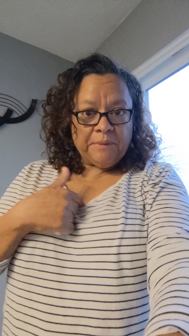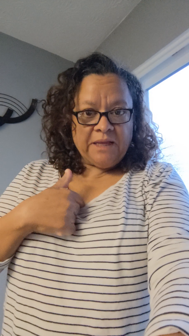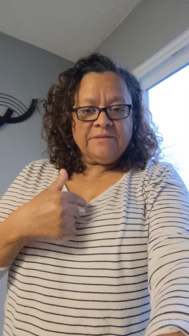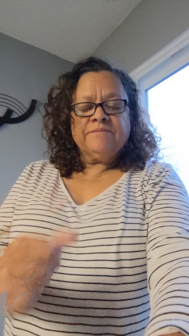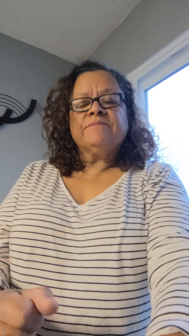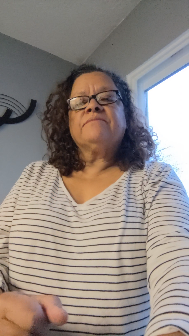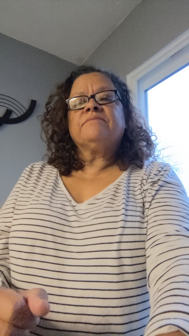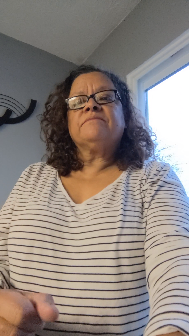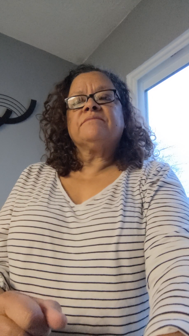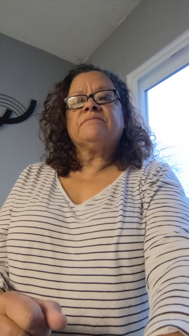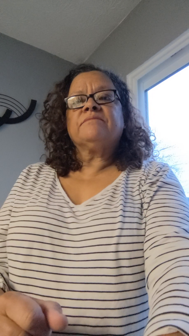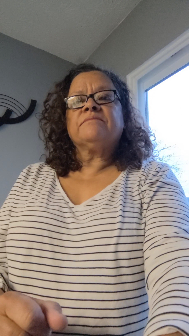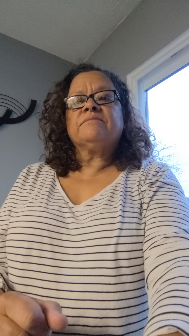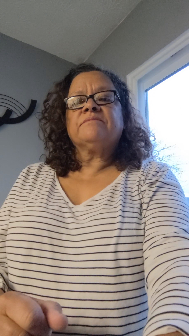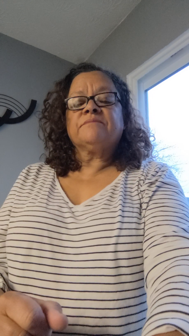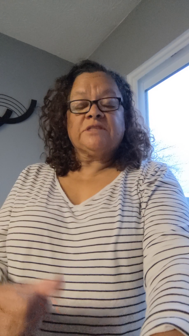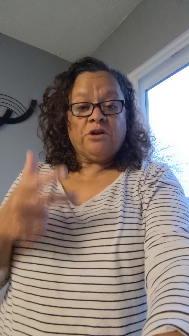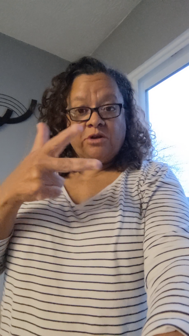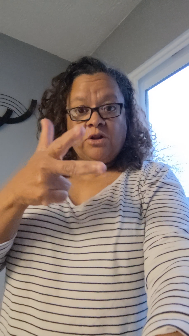garage